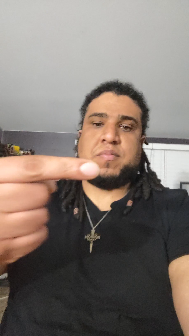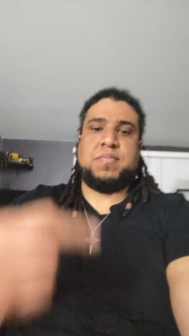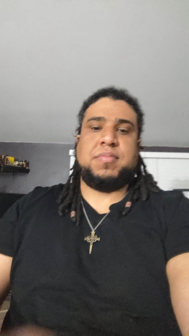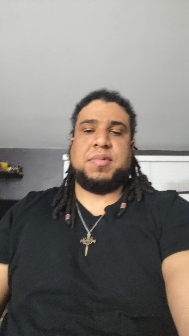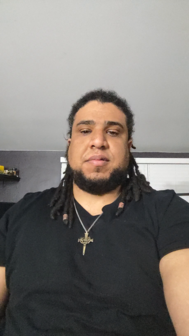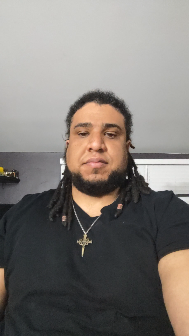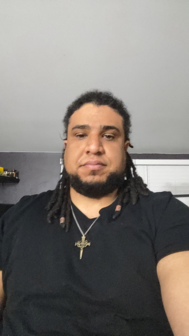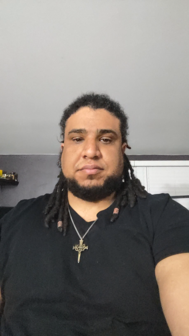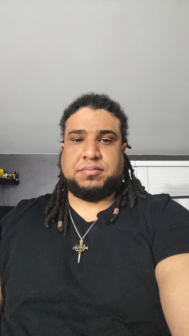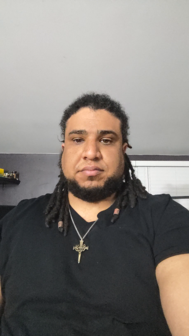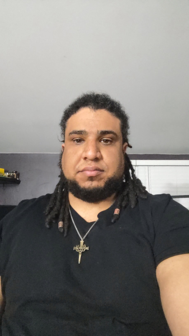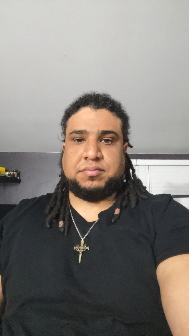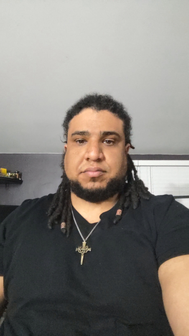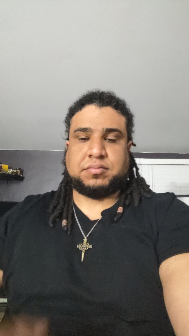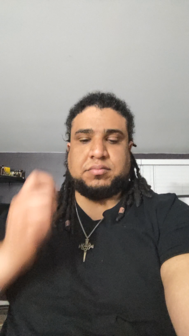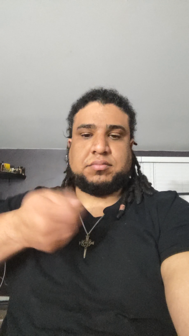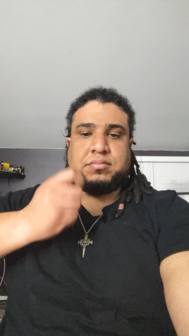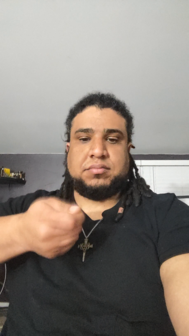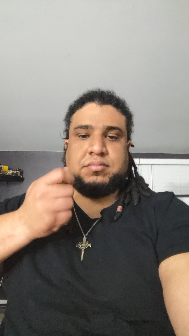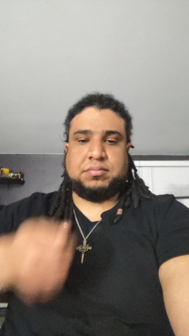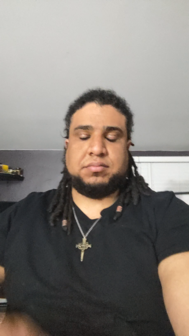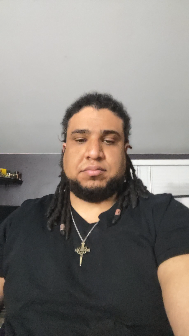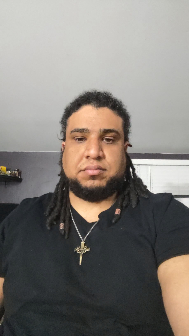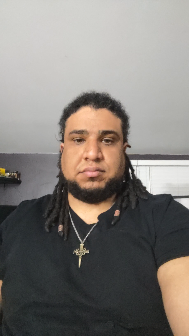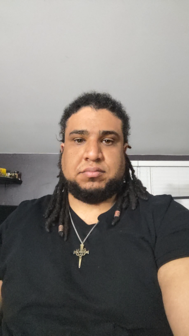hammer